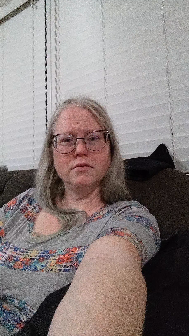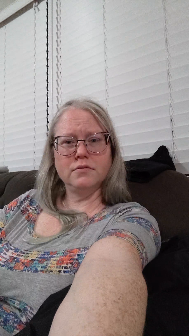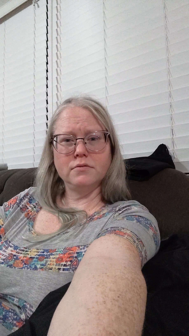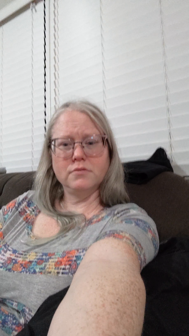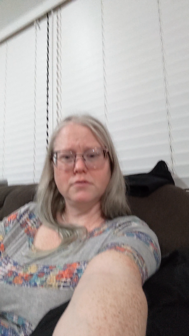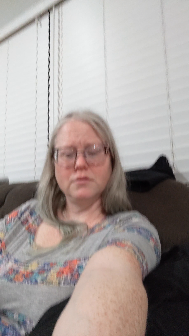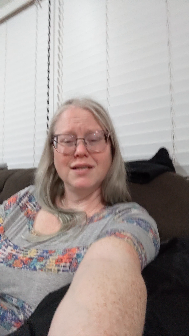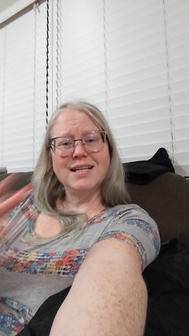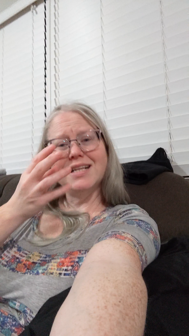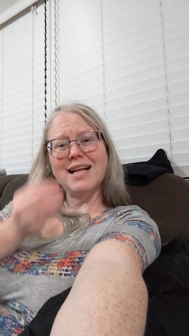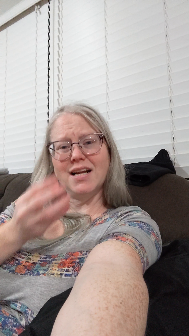gentle